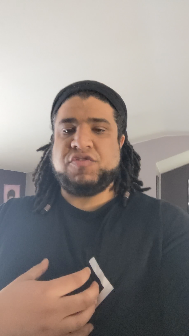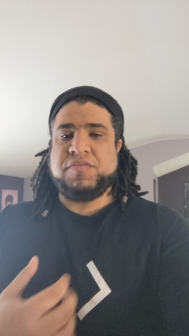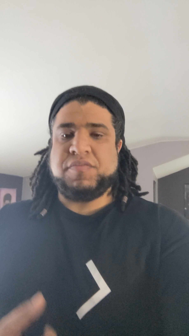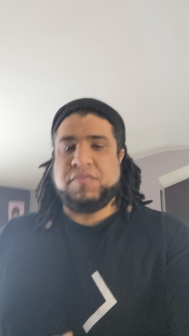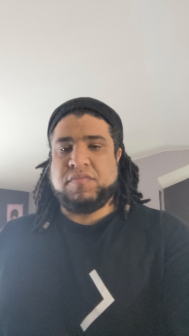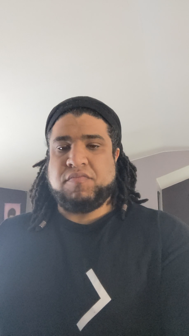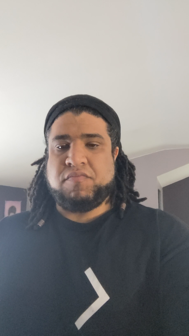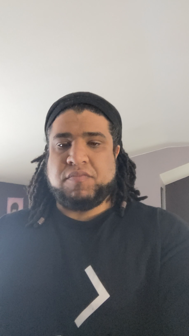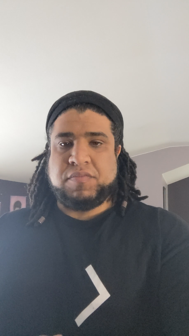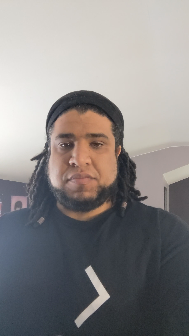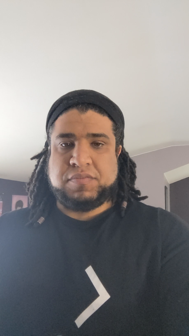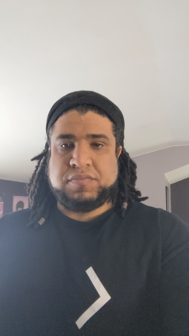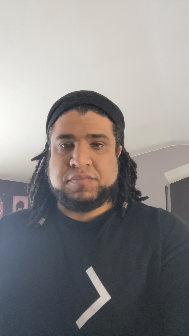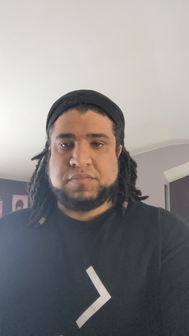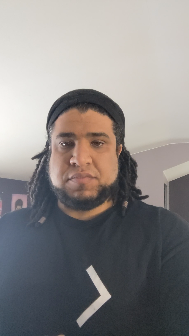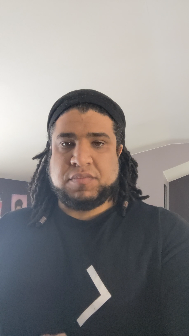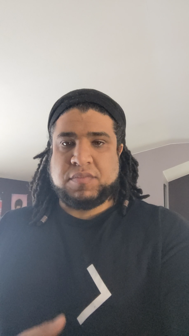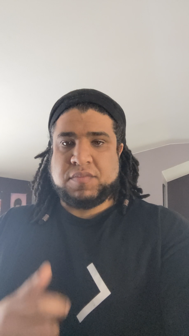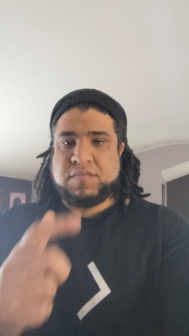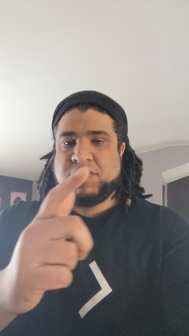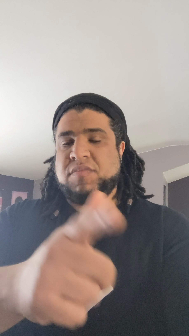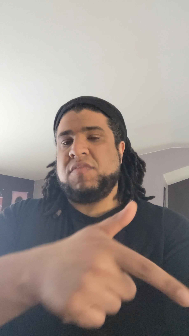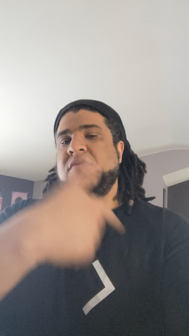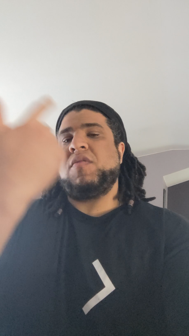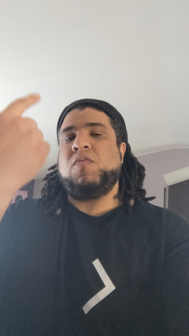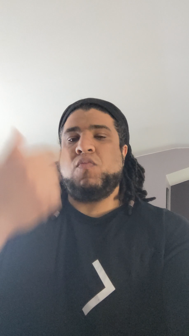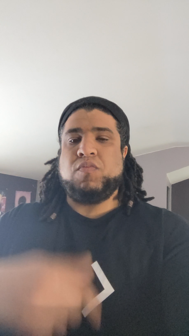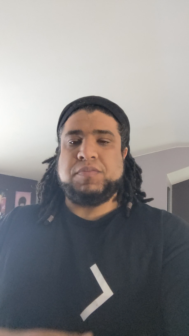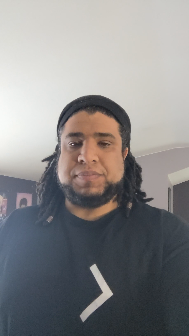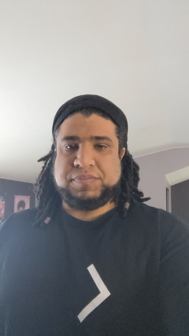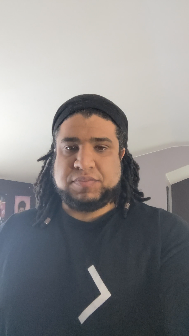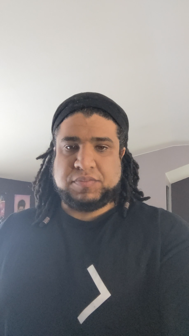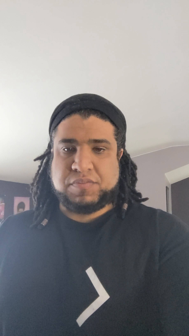long